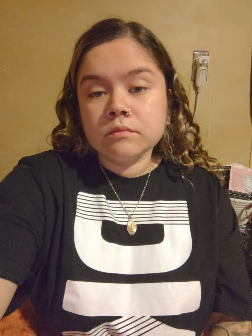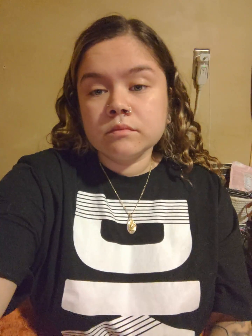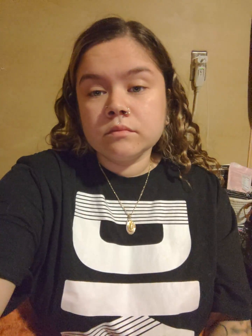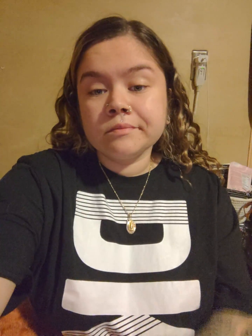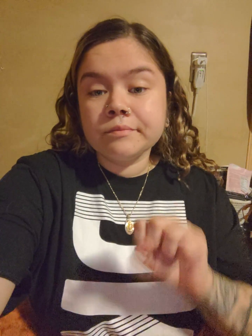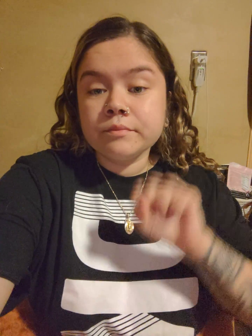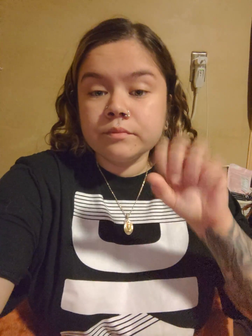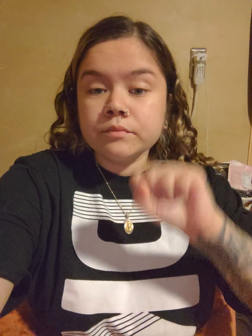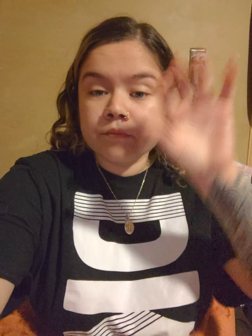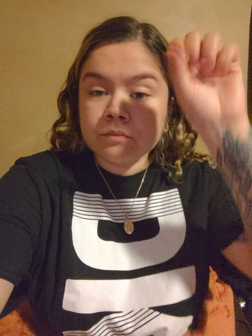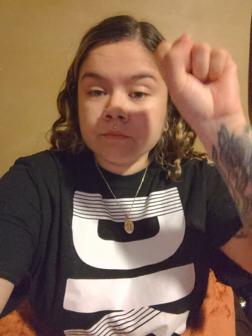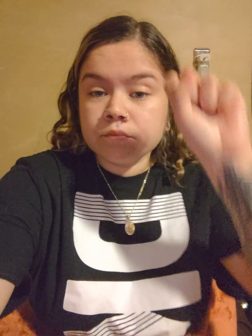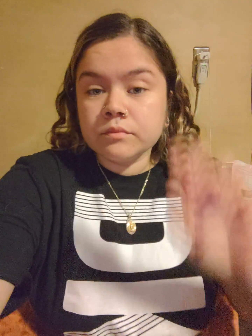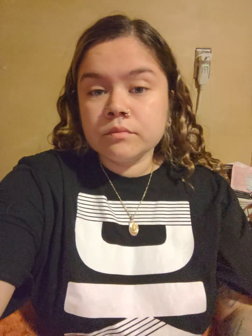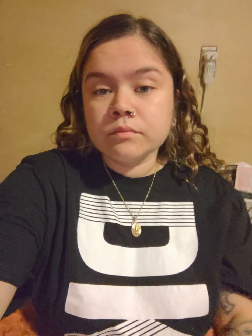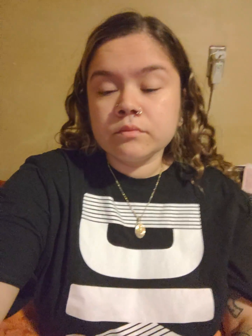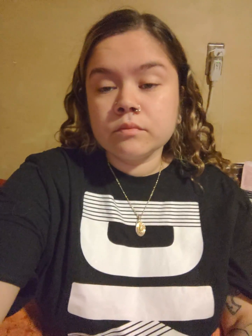ladder